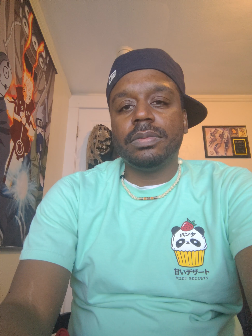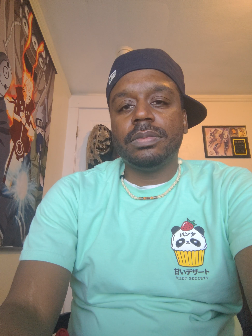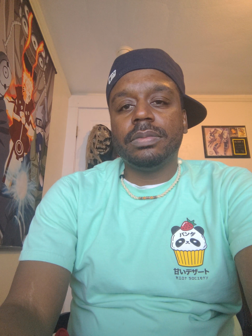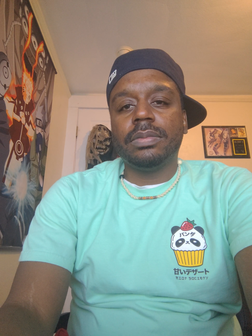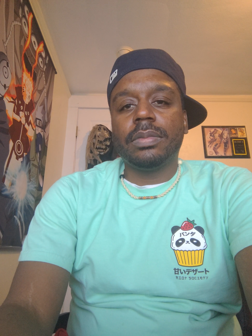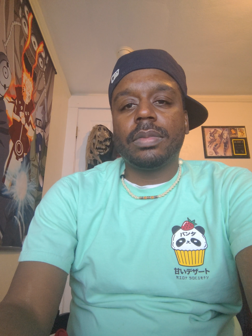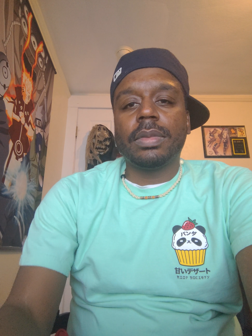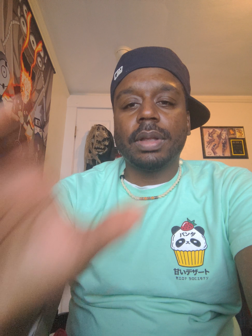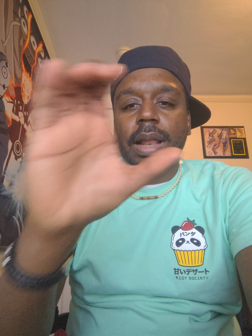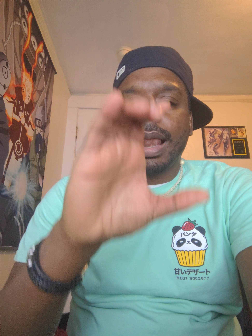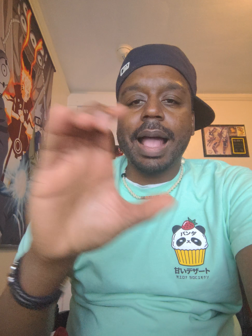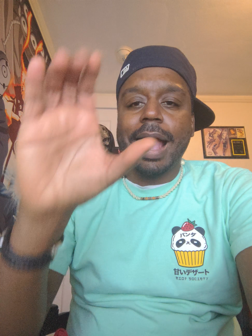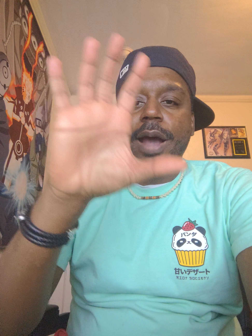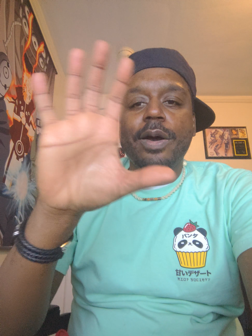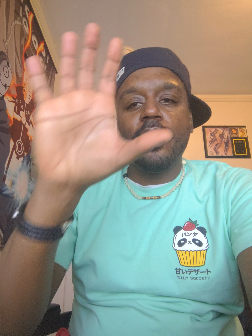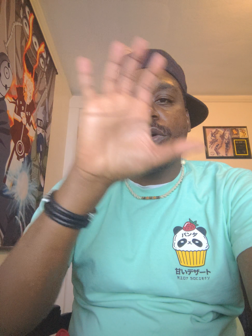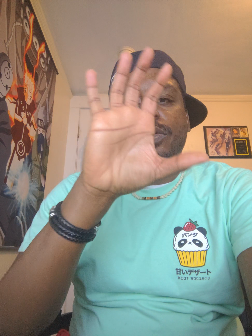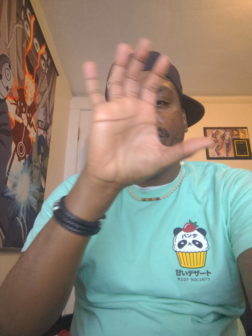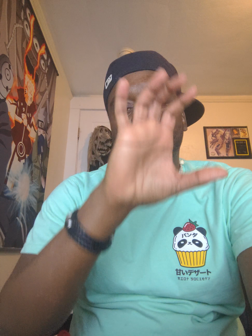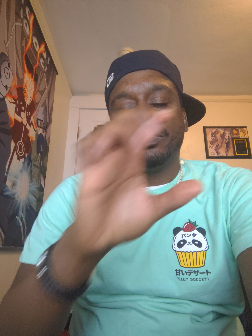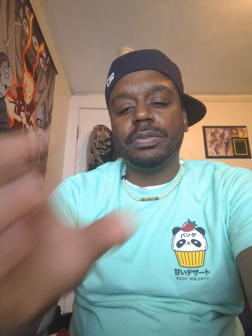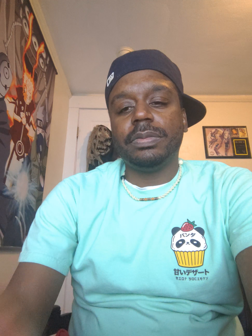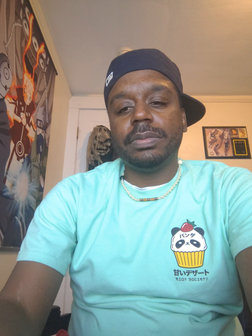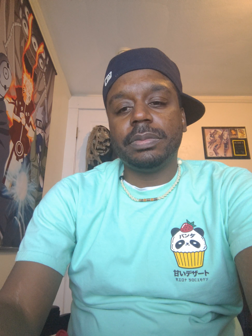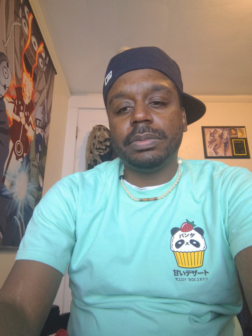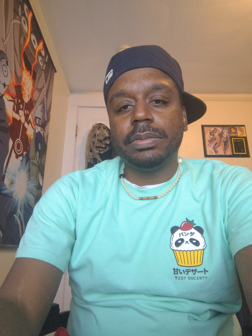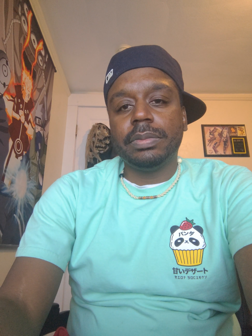cloud